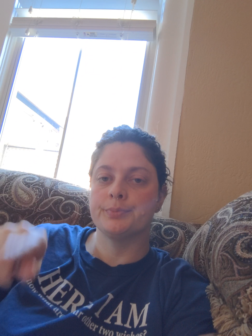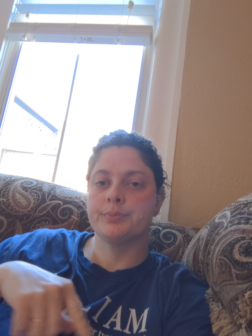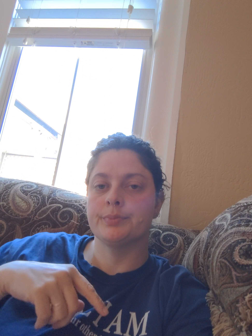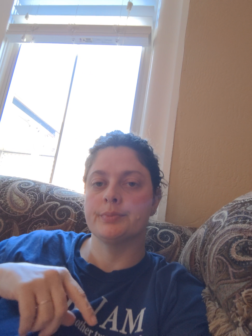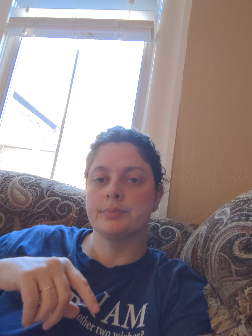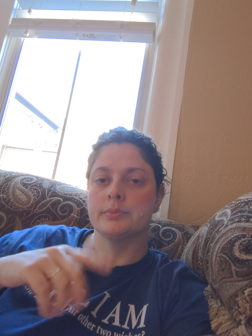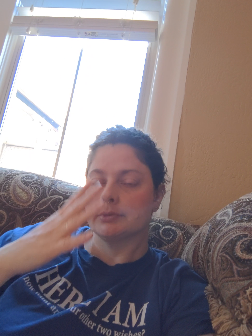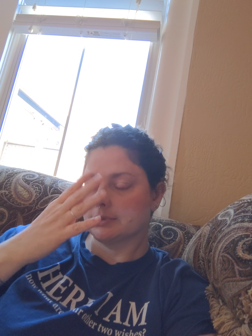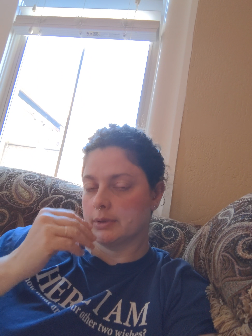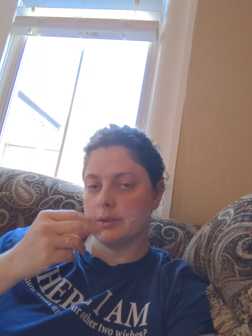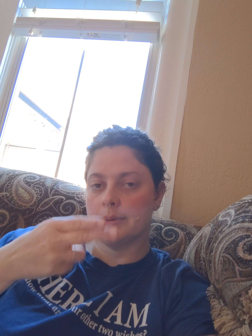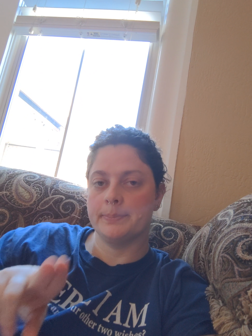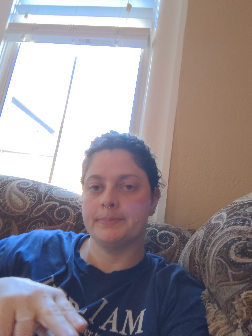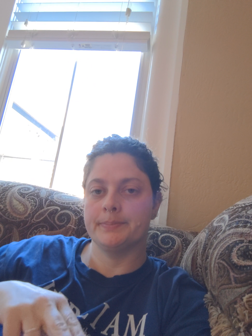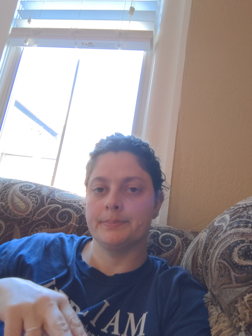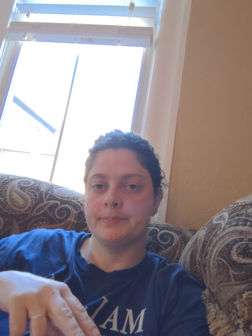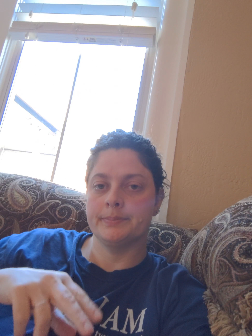nap